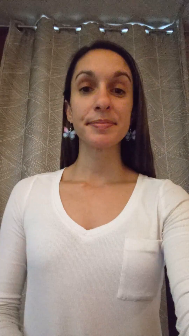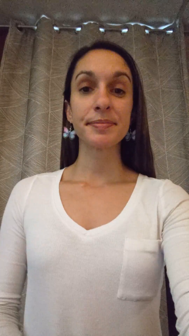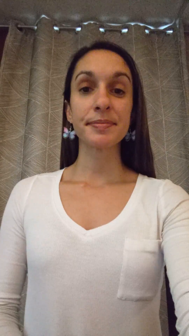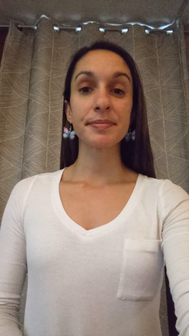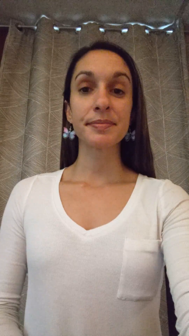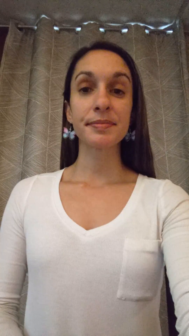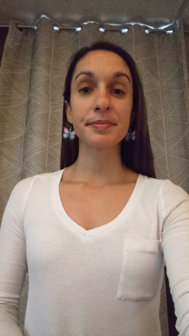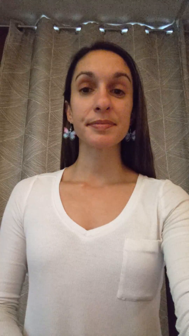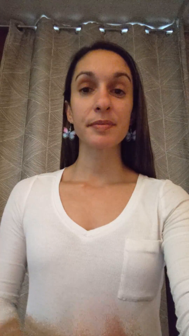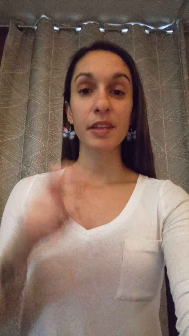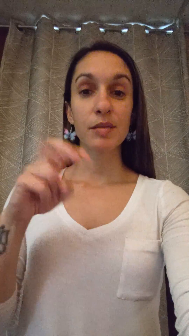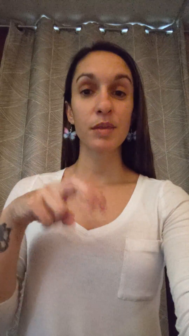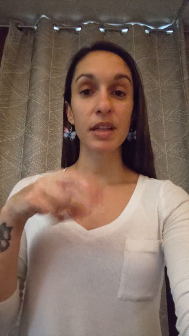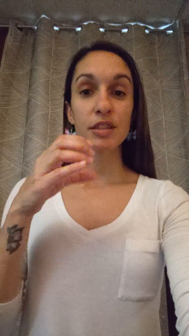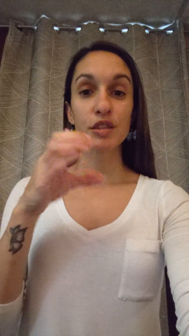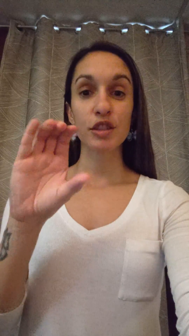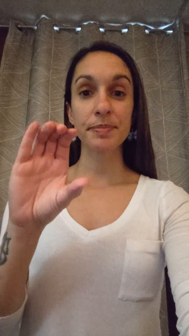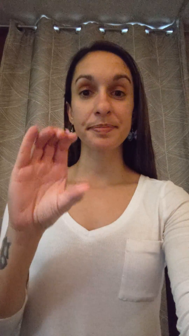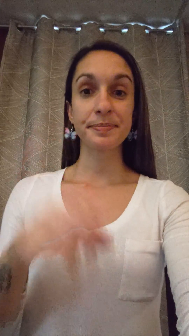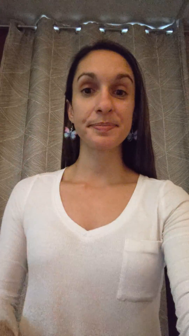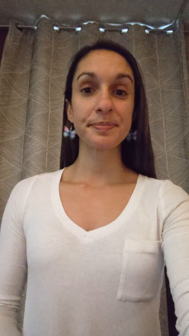potato chip